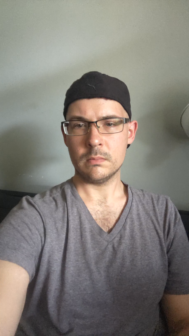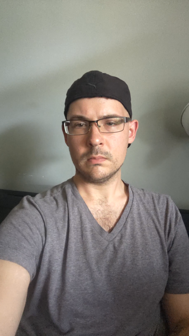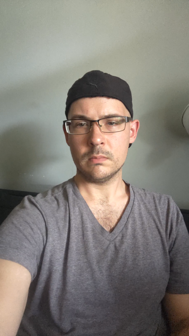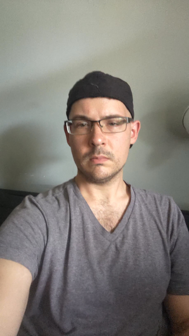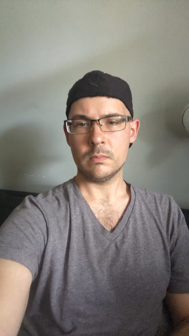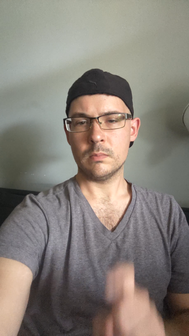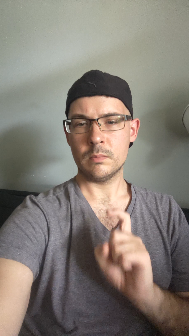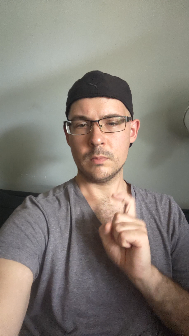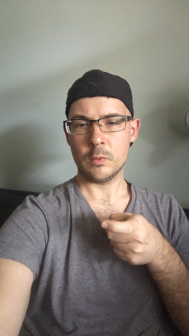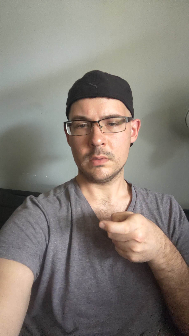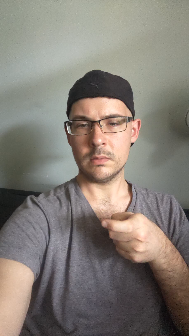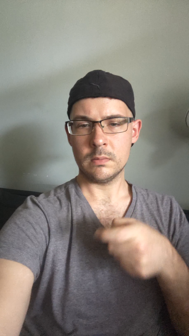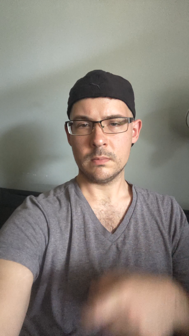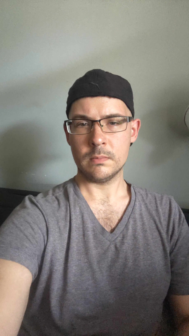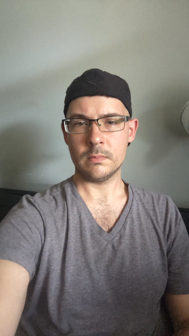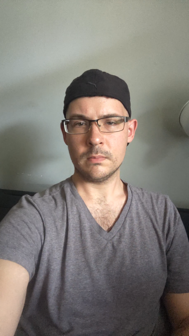present